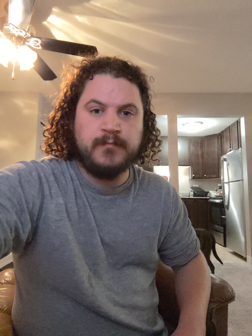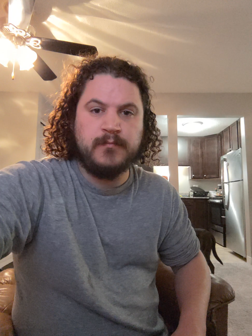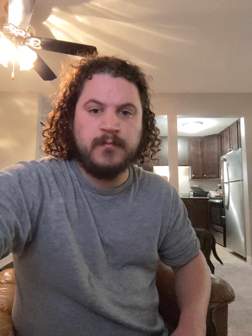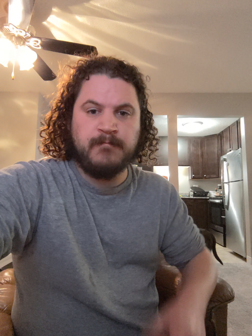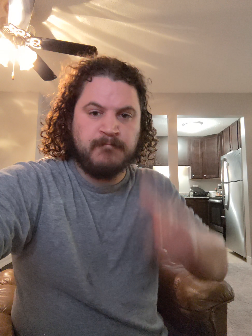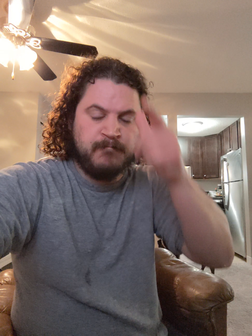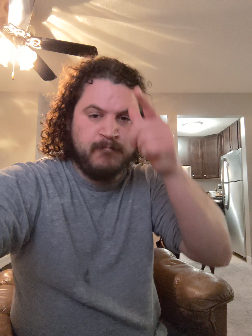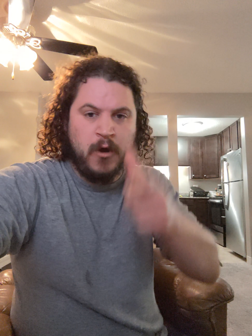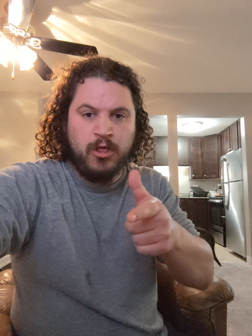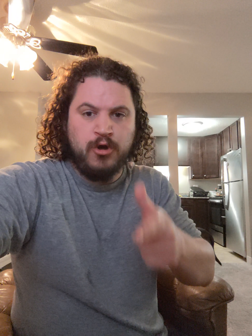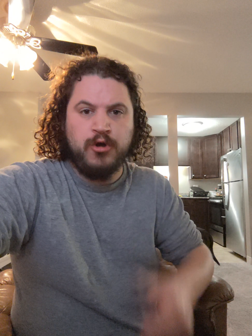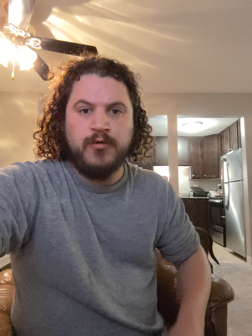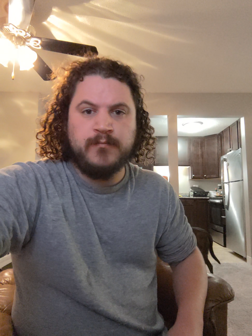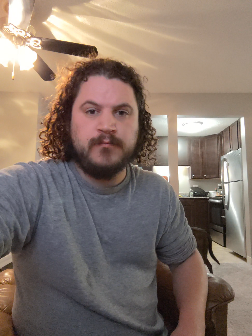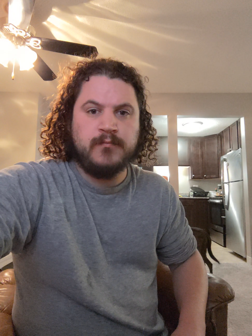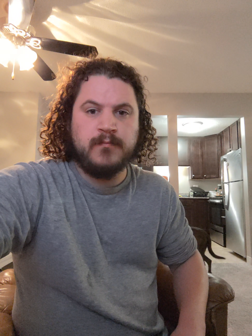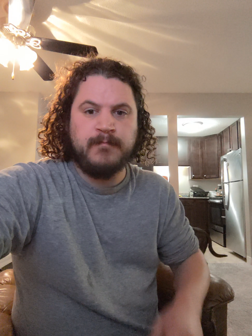brother